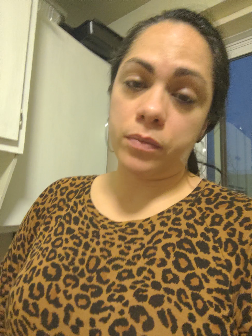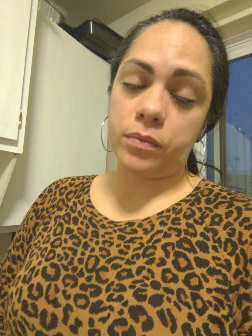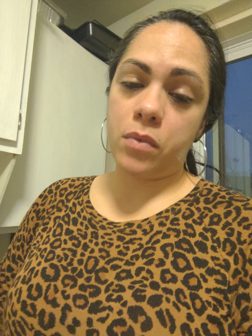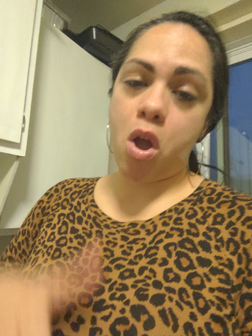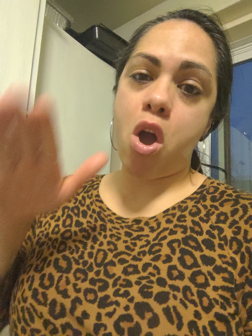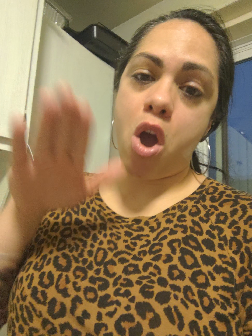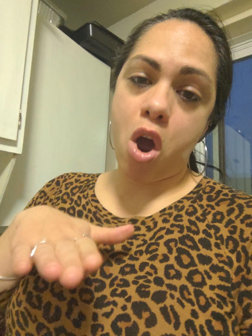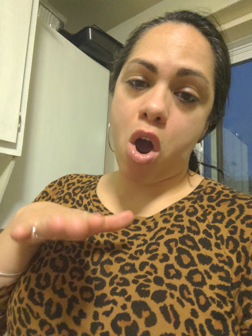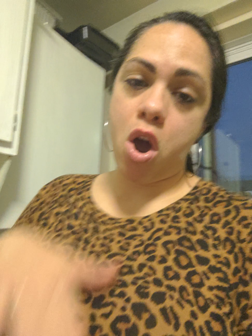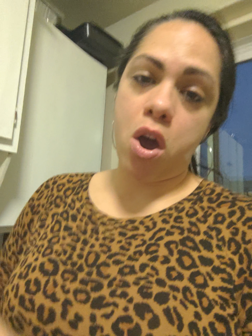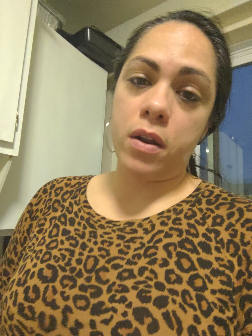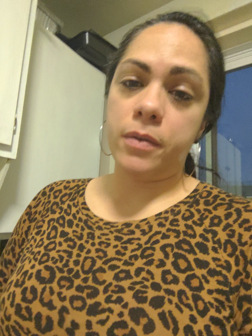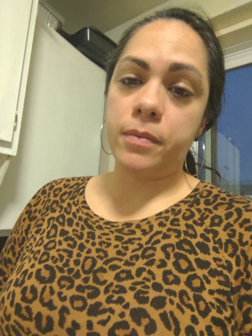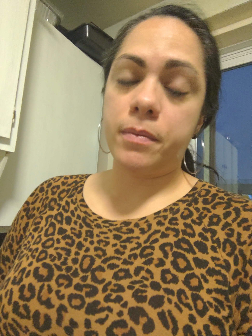on